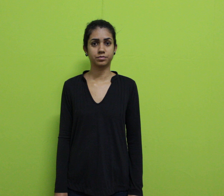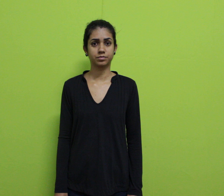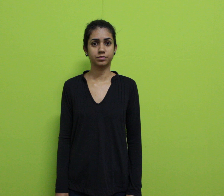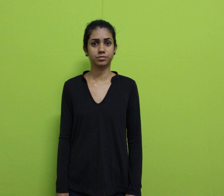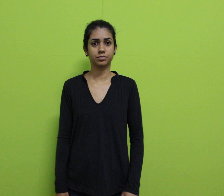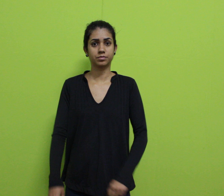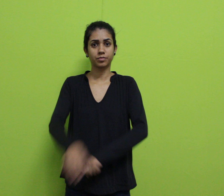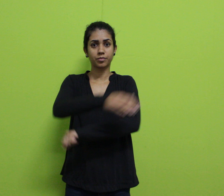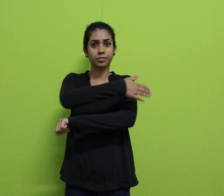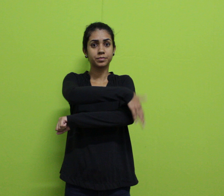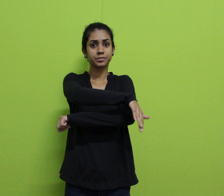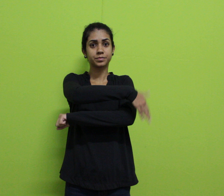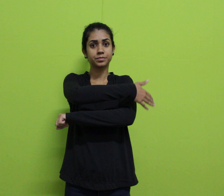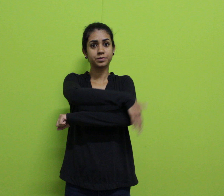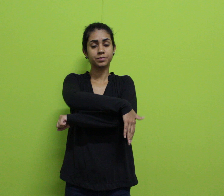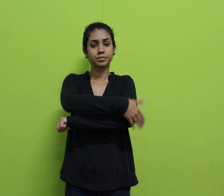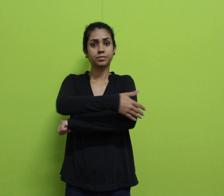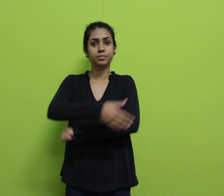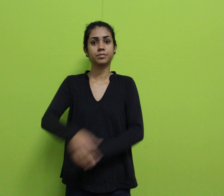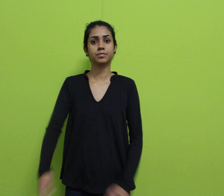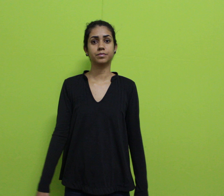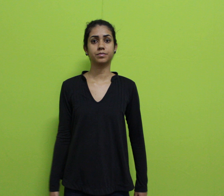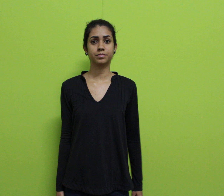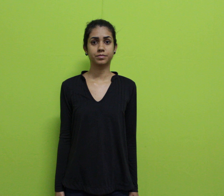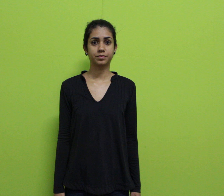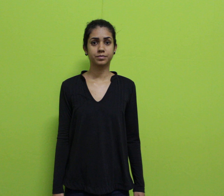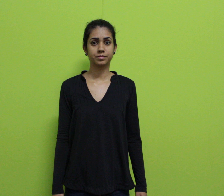esquina